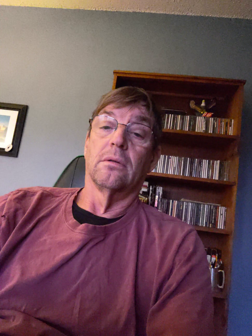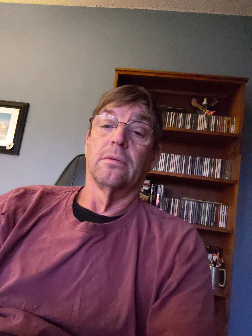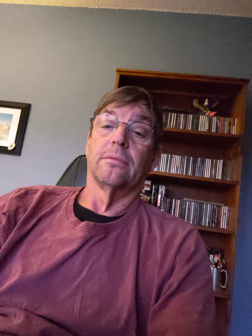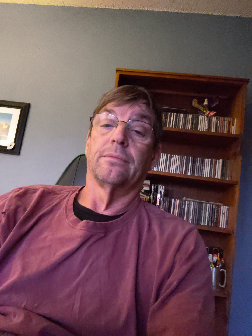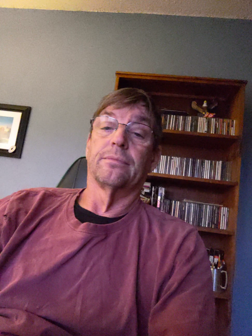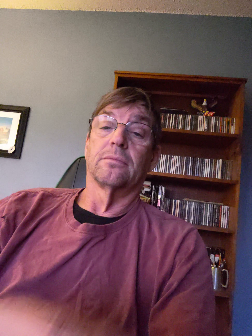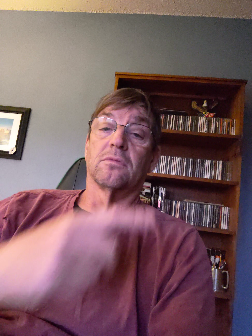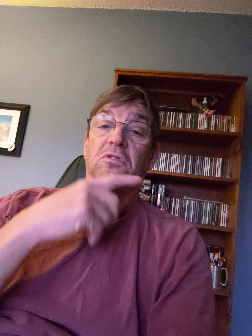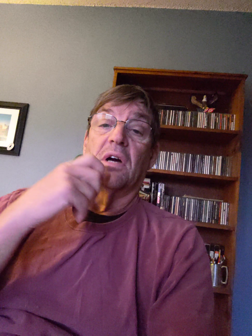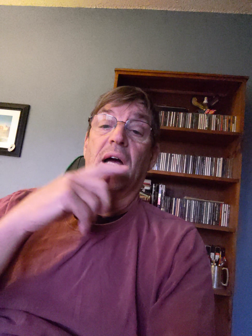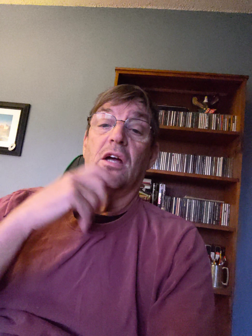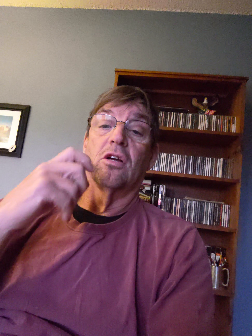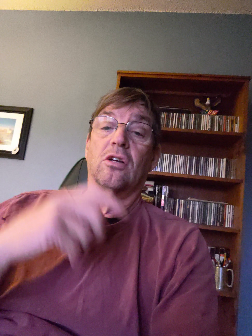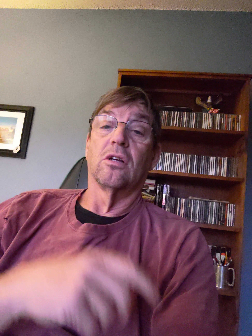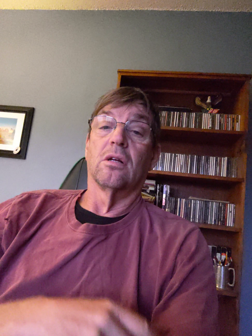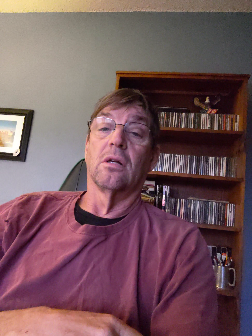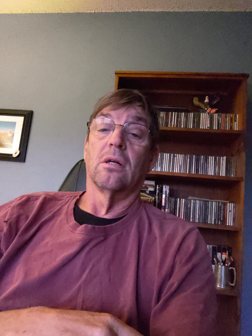dryer